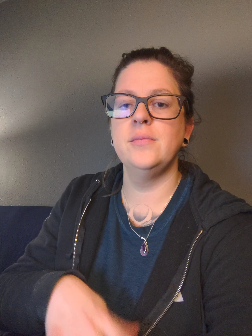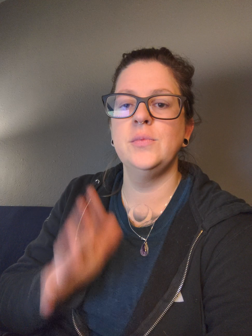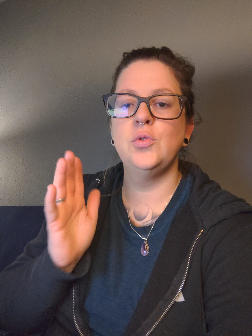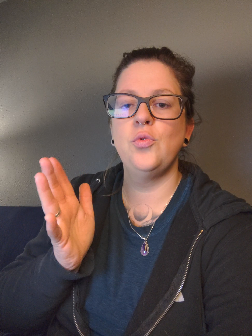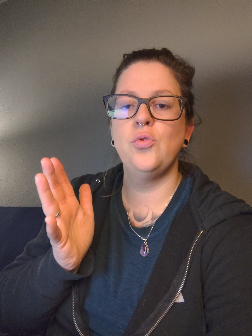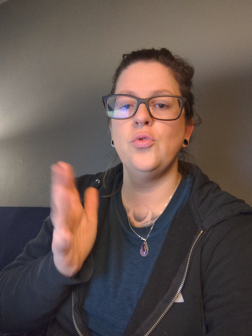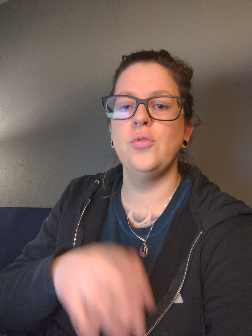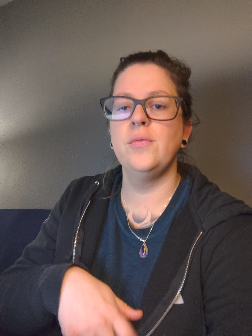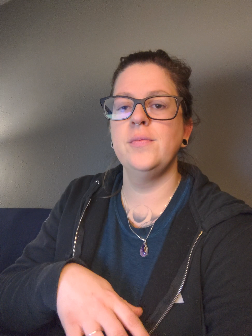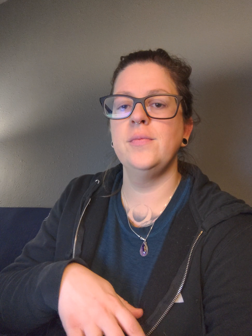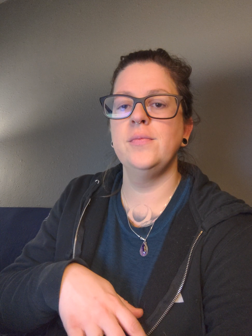talk